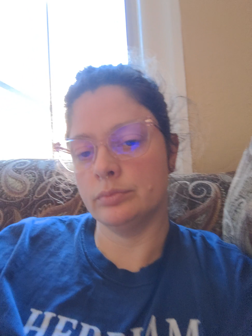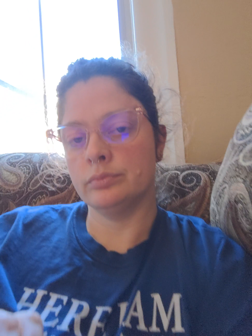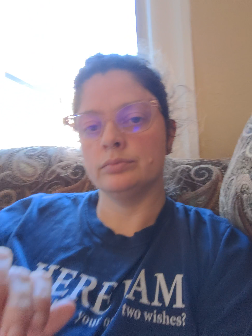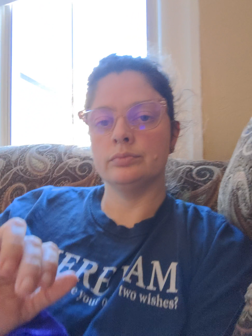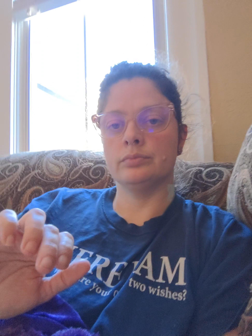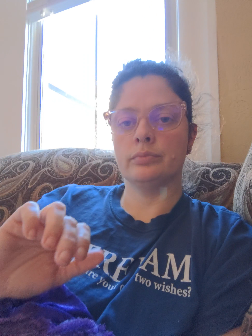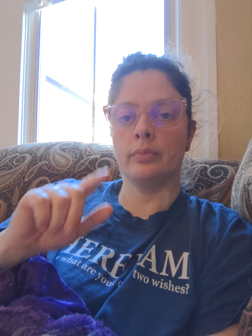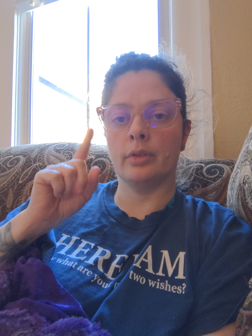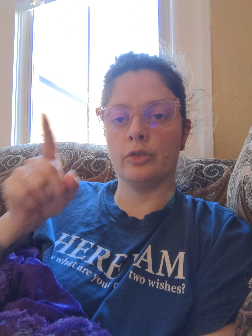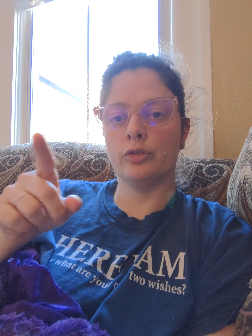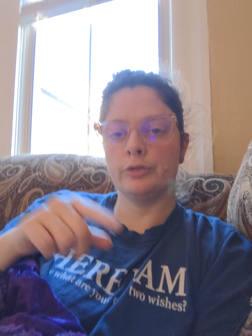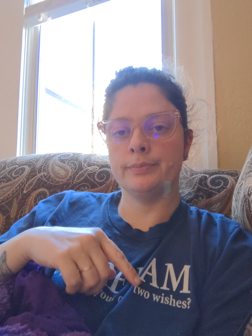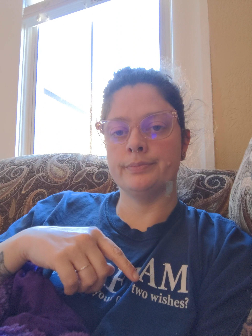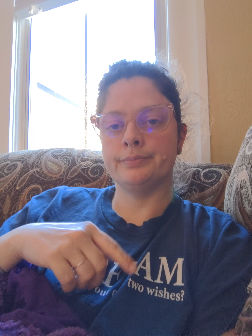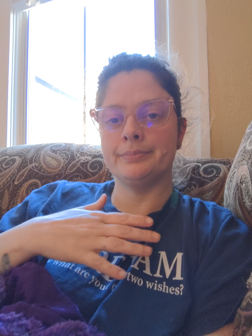there